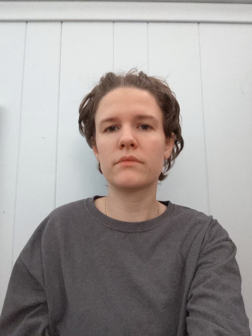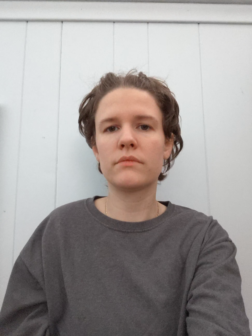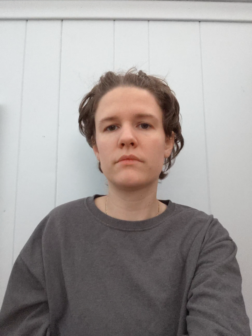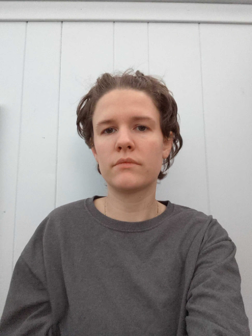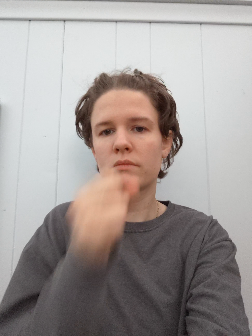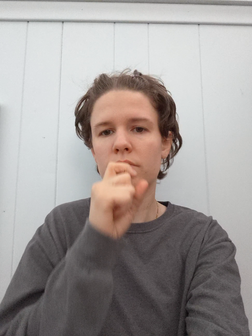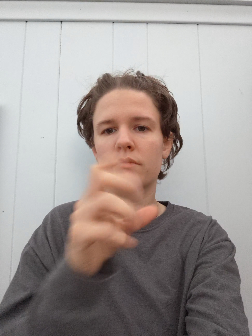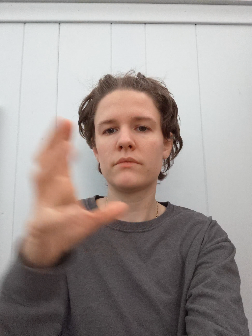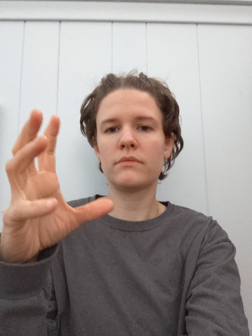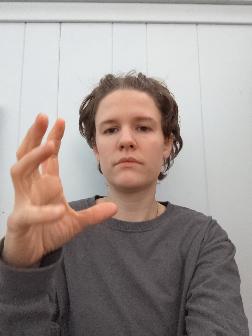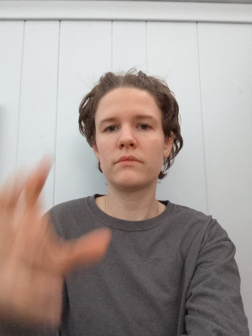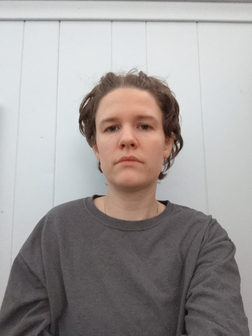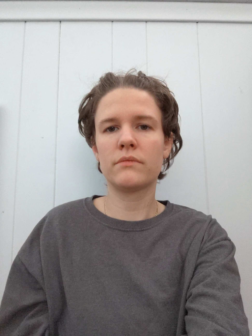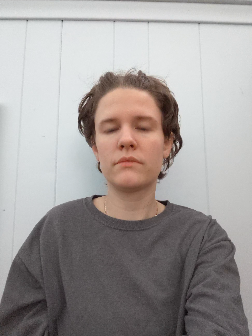balloon